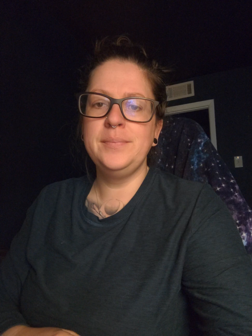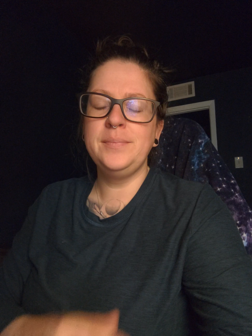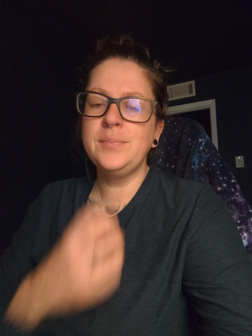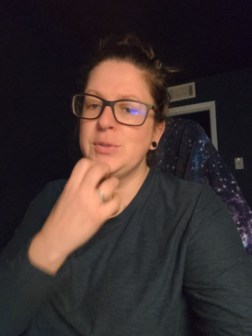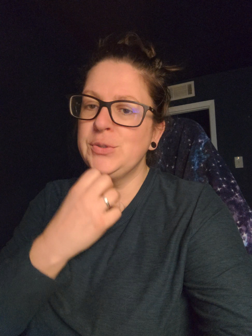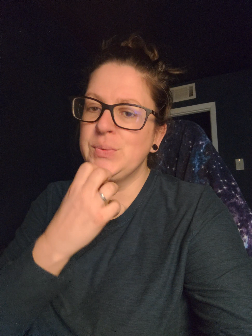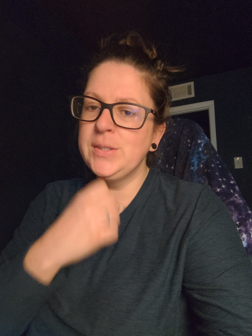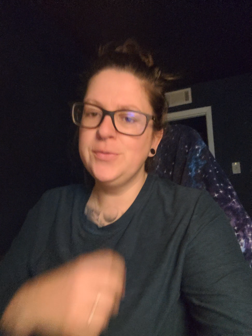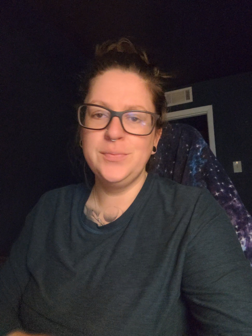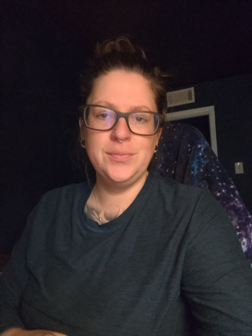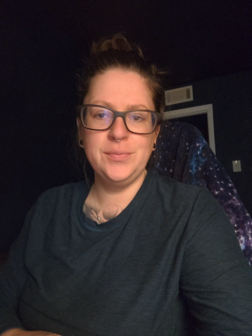underwear